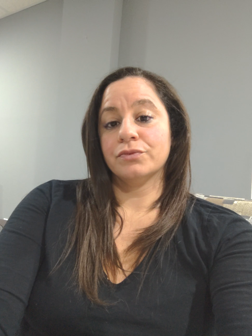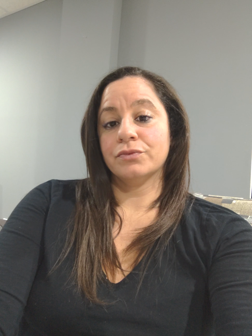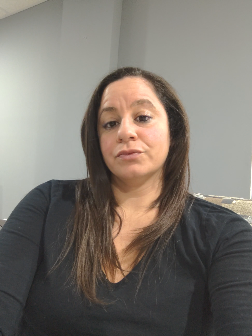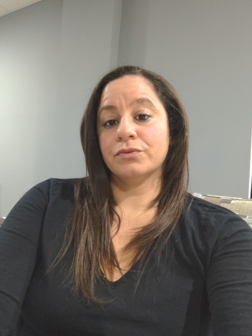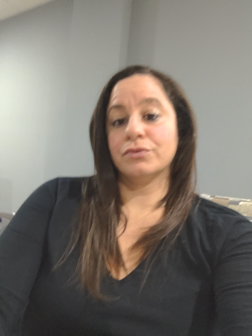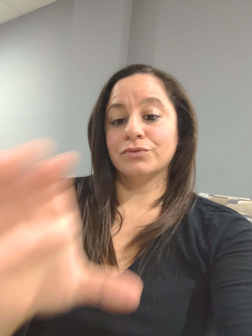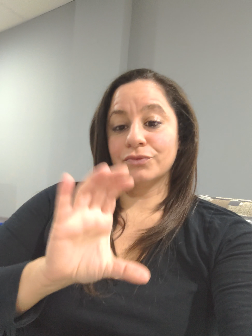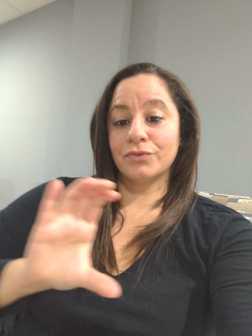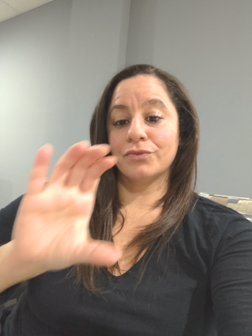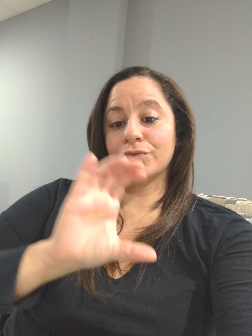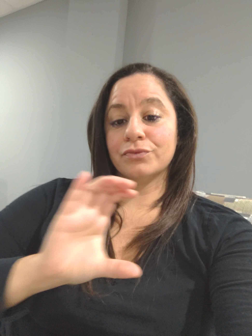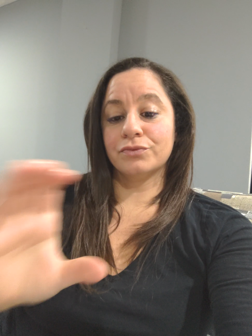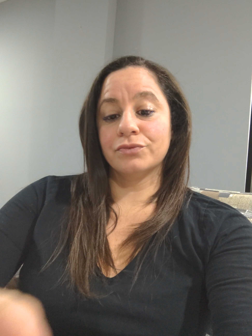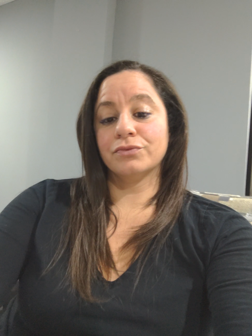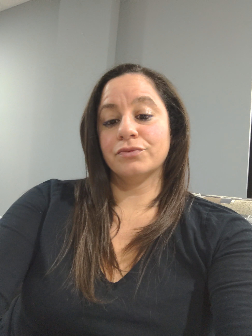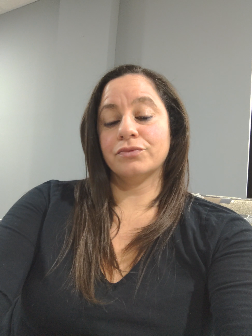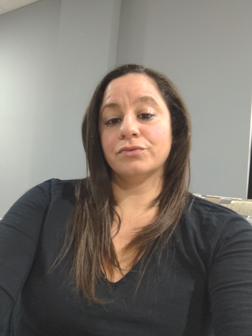chocolate